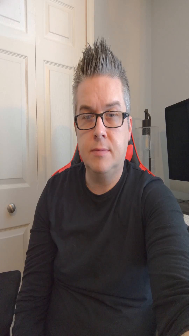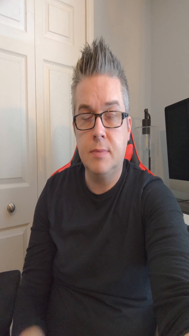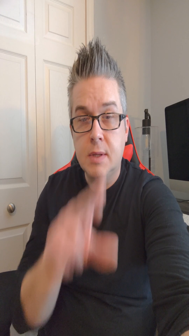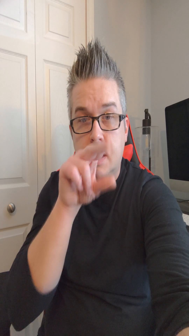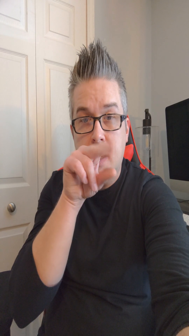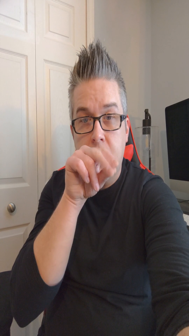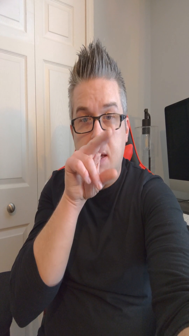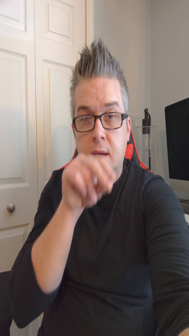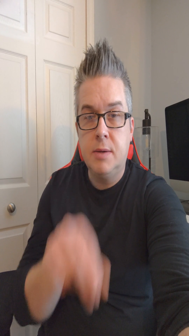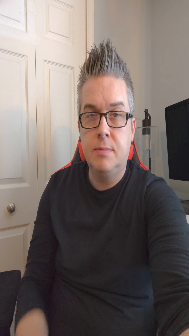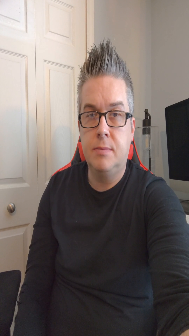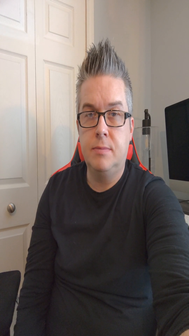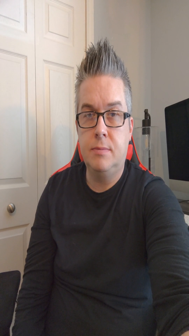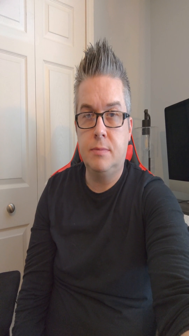duck